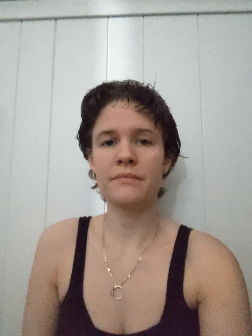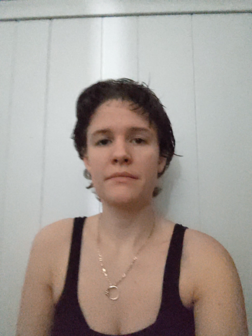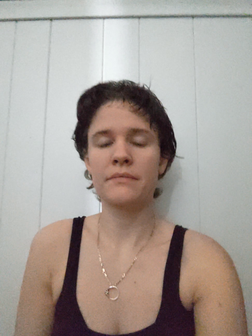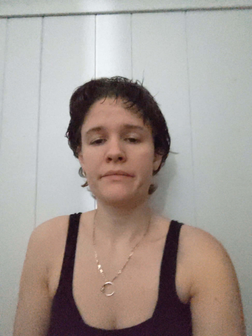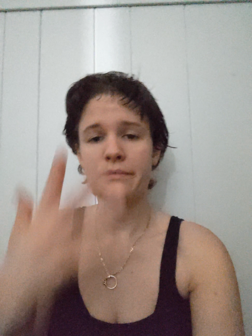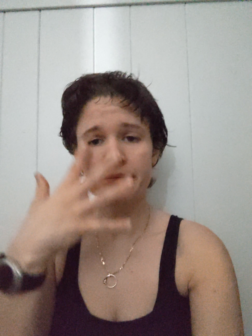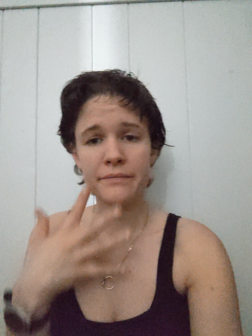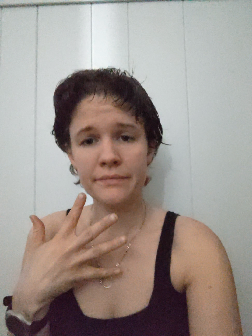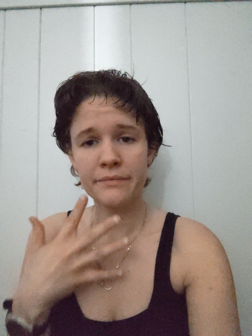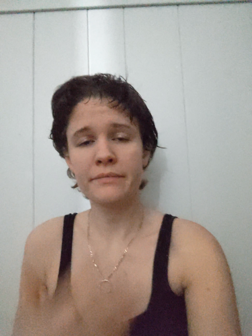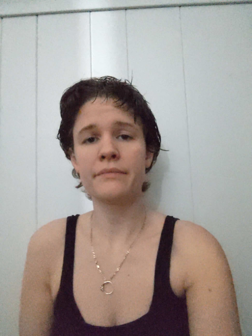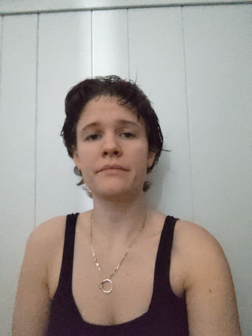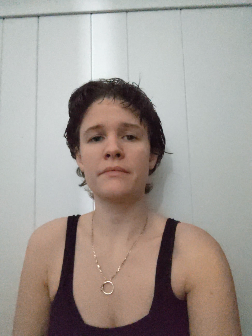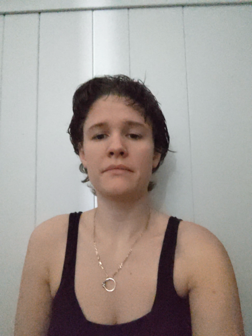sad